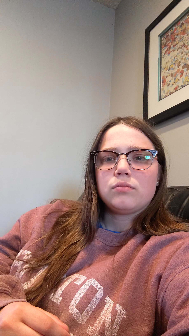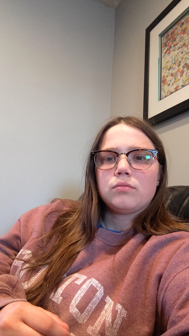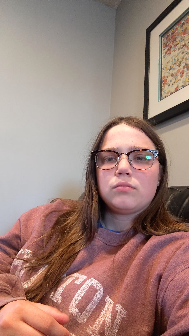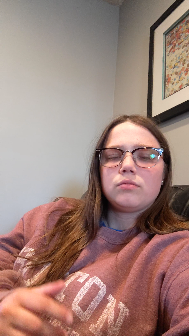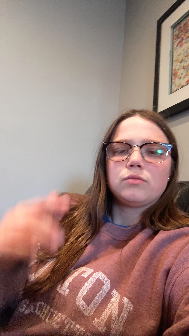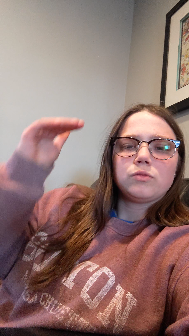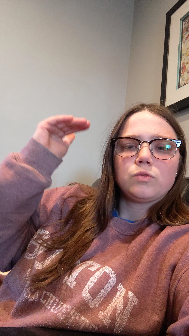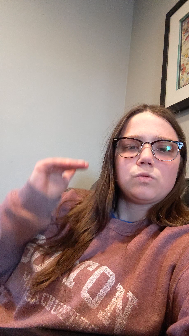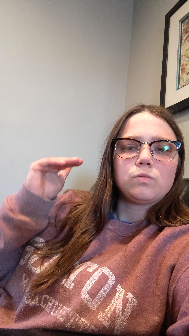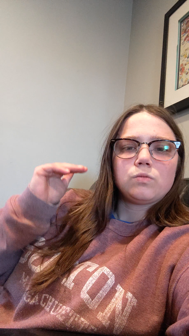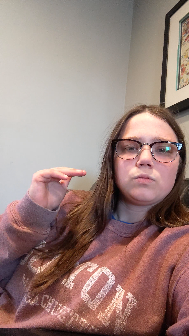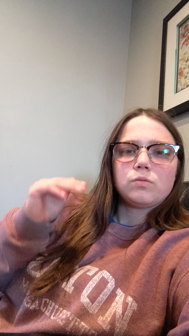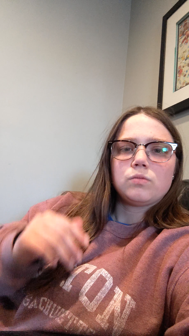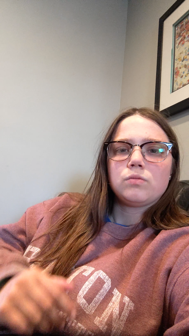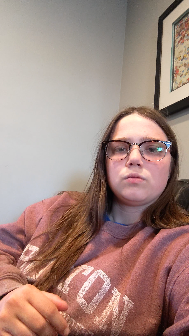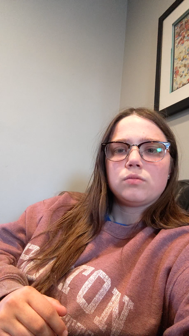short